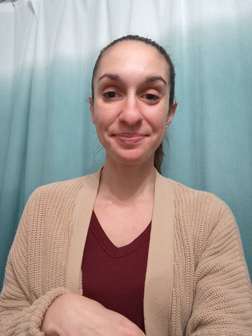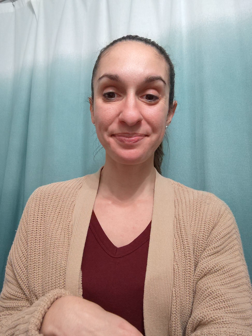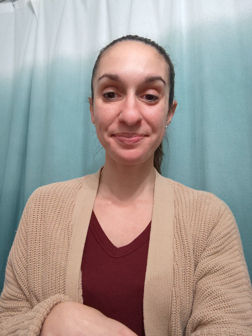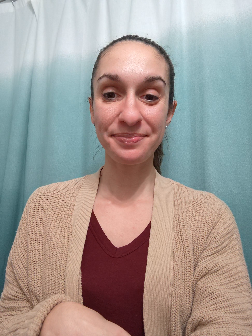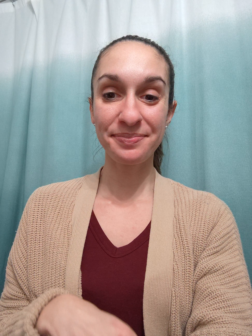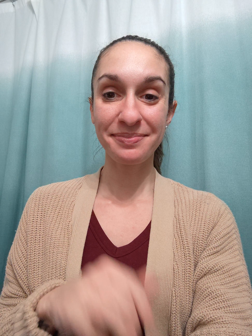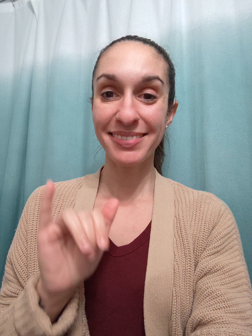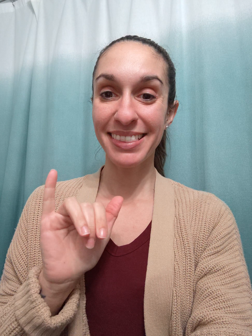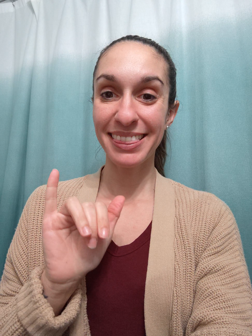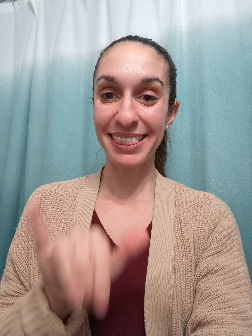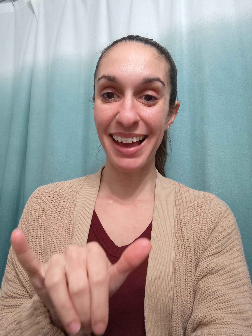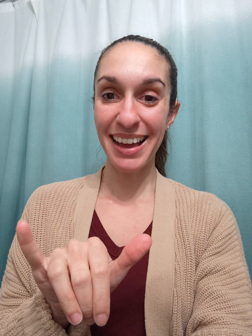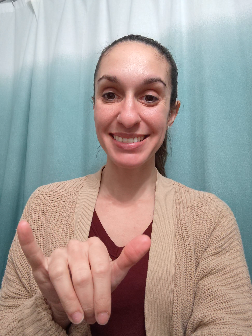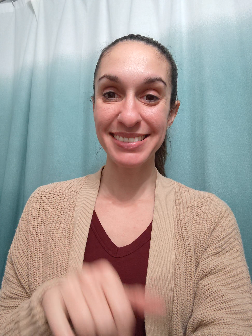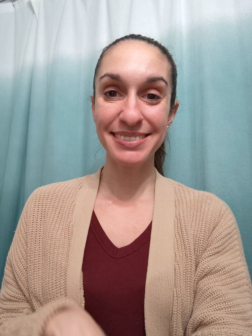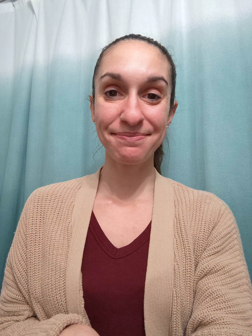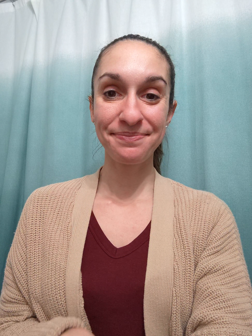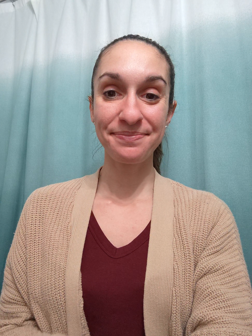that